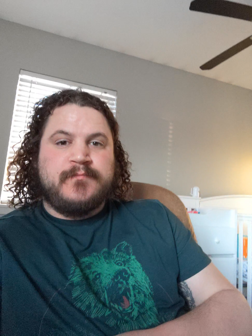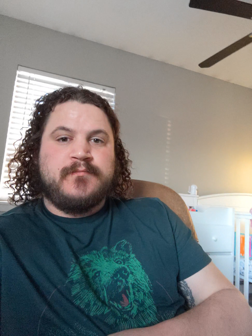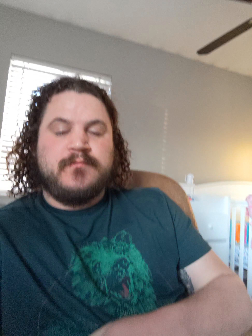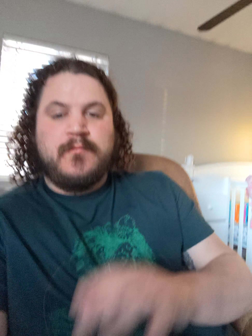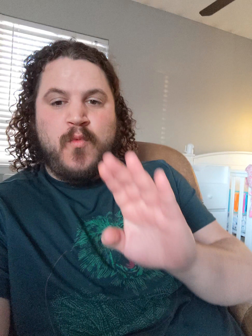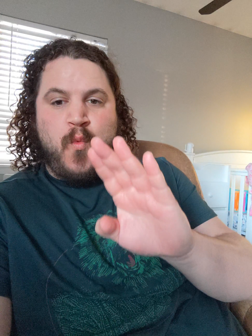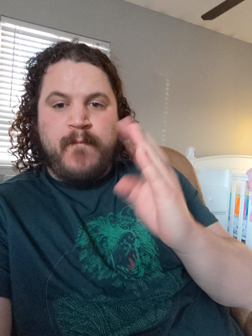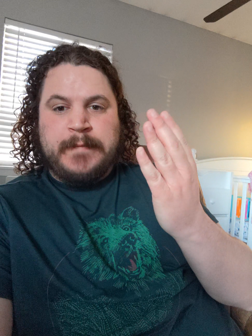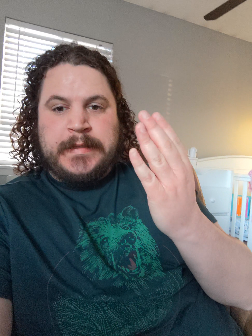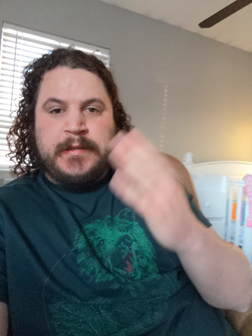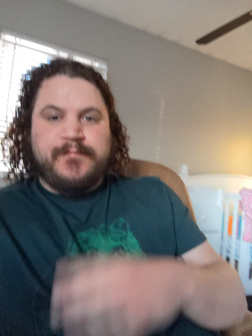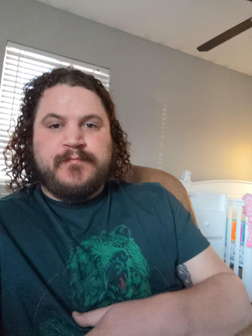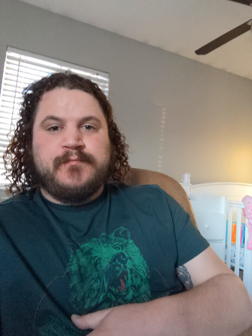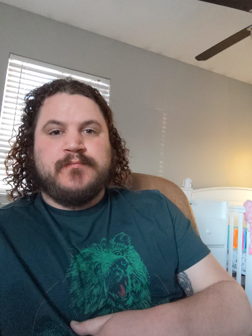open